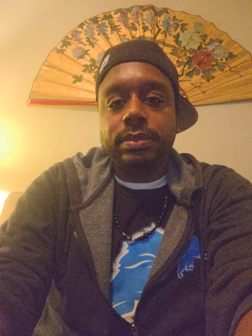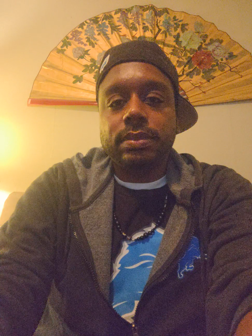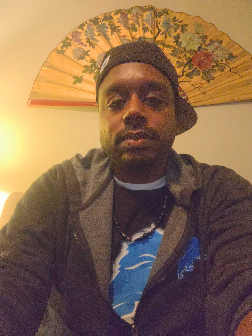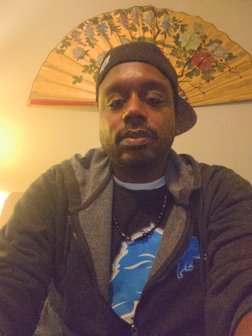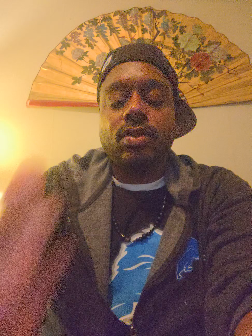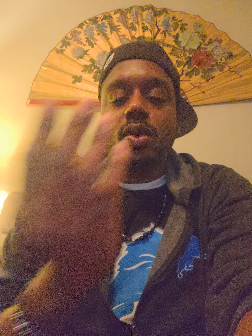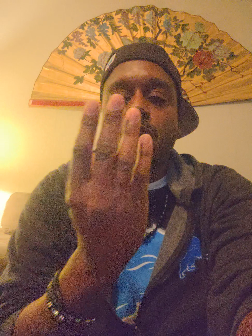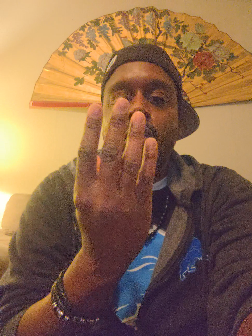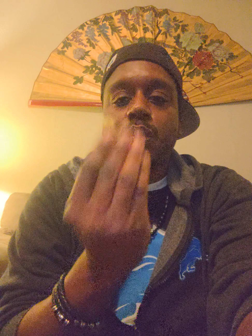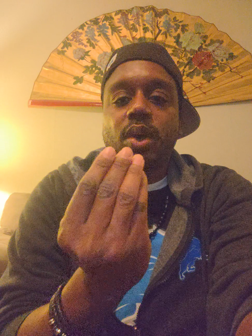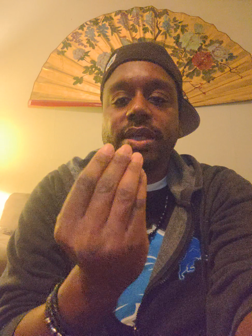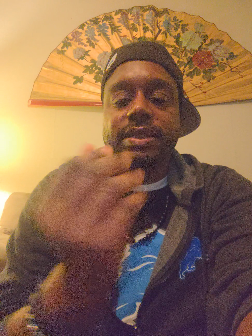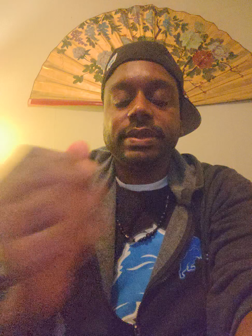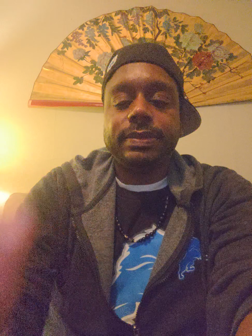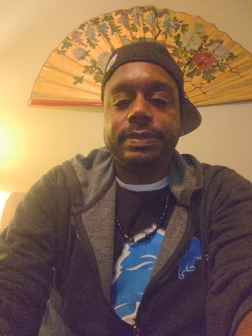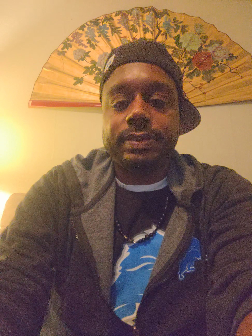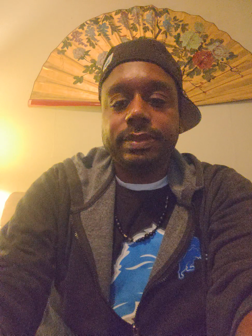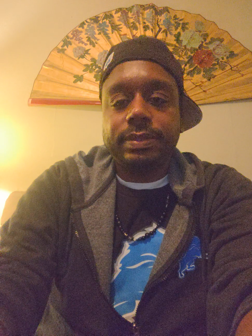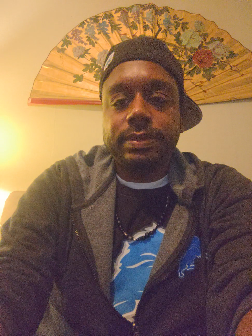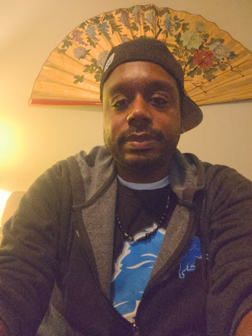wet